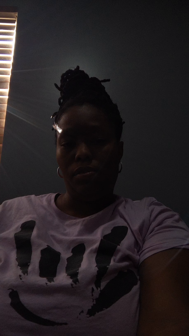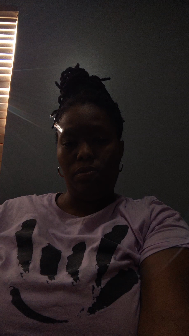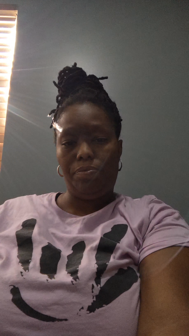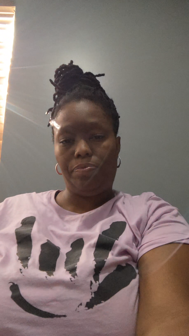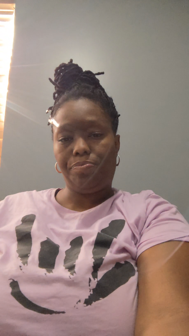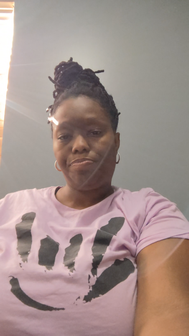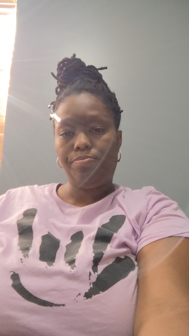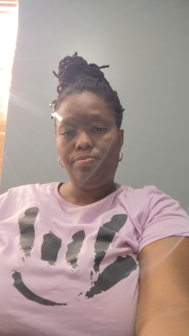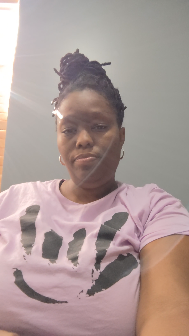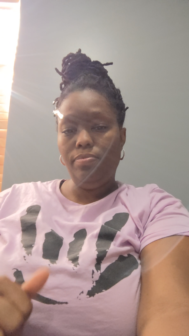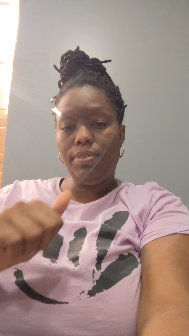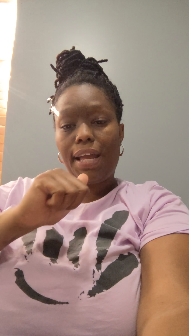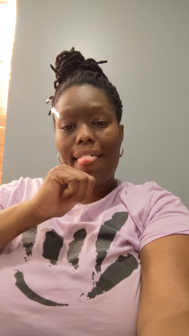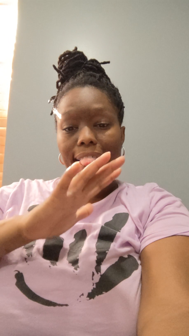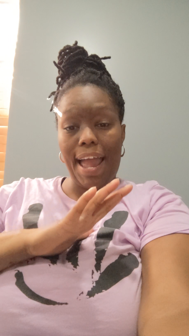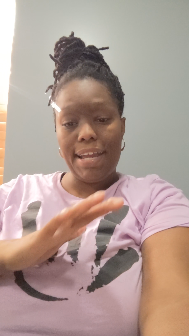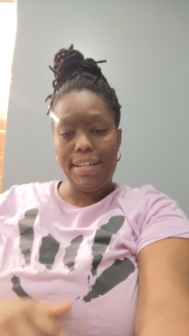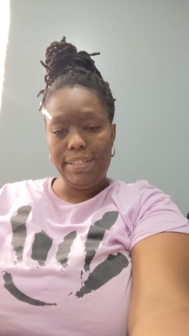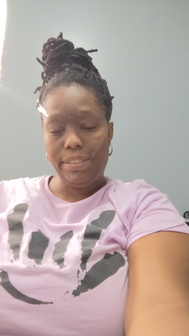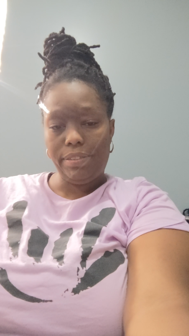lady